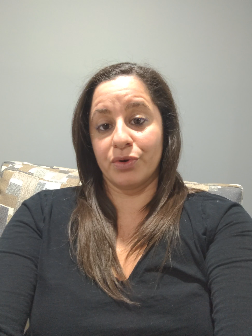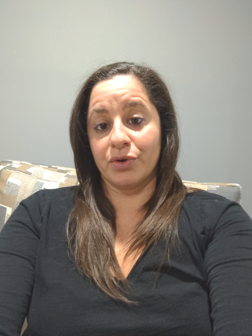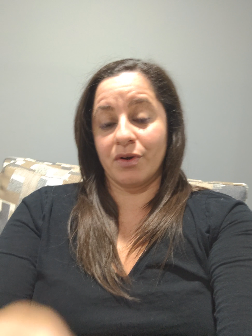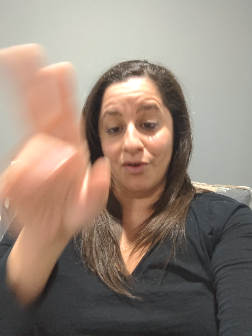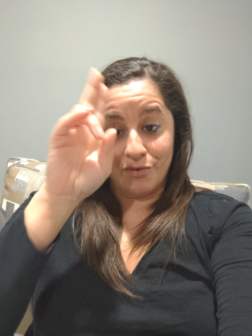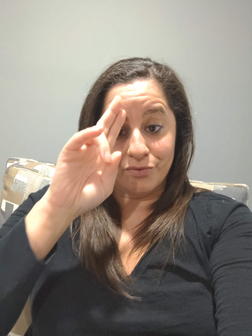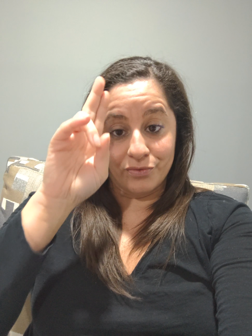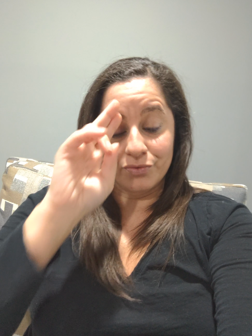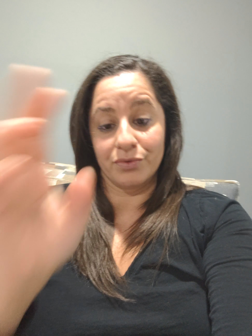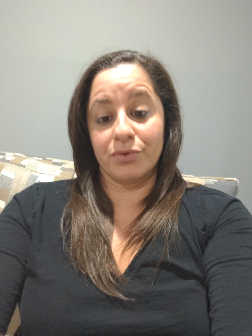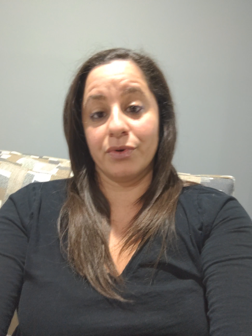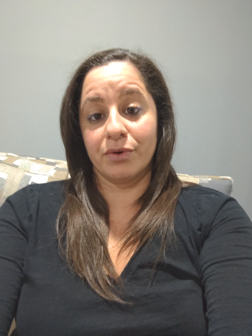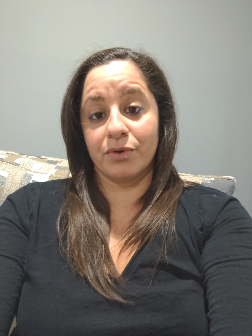uncle